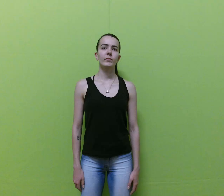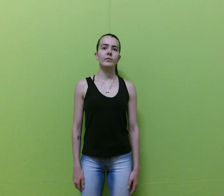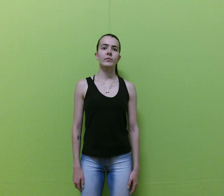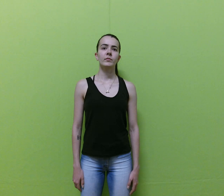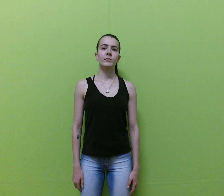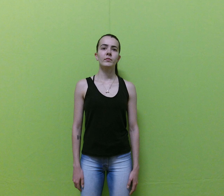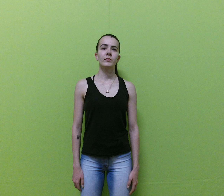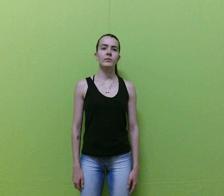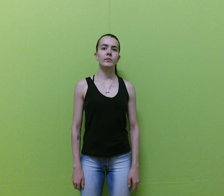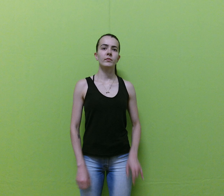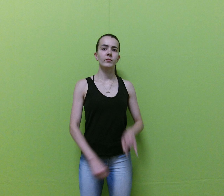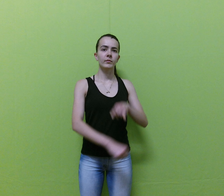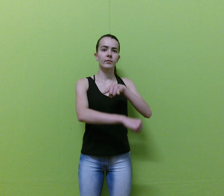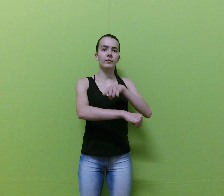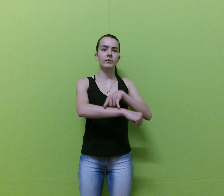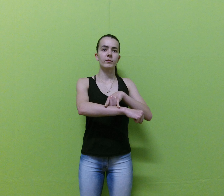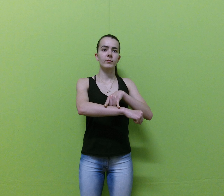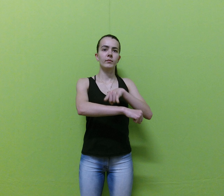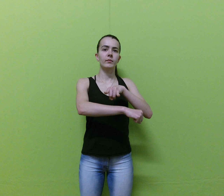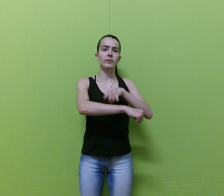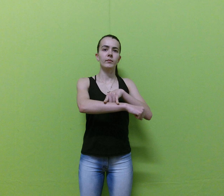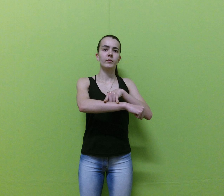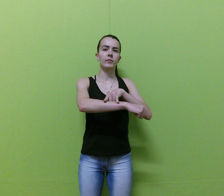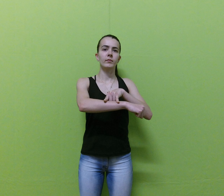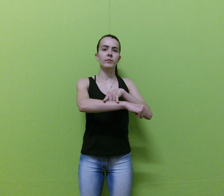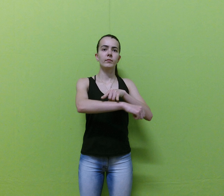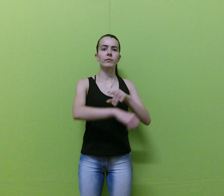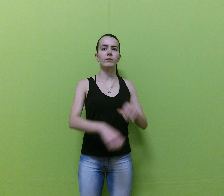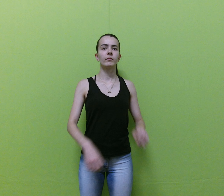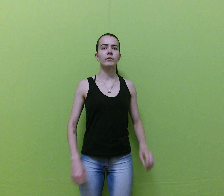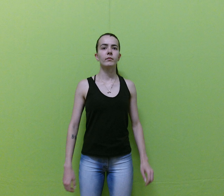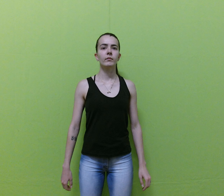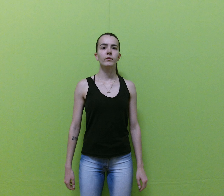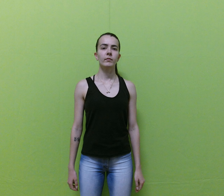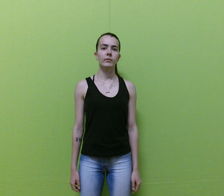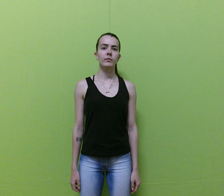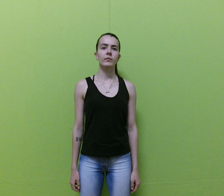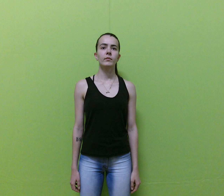banheiro